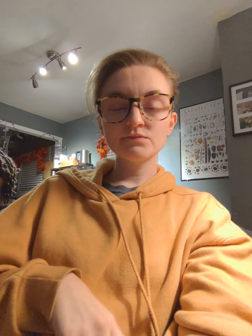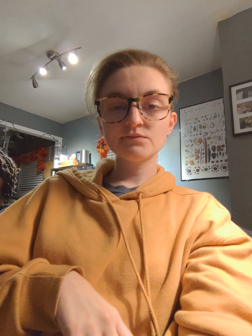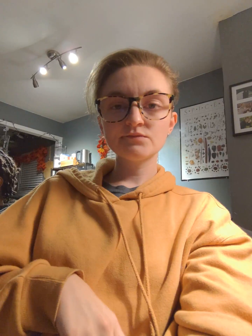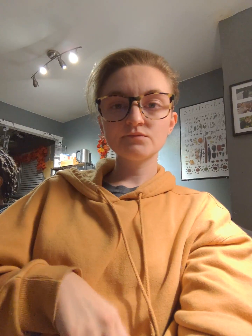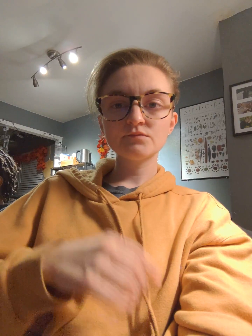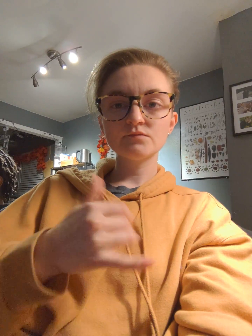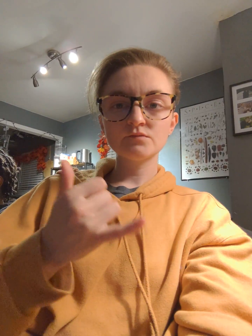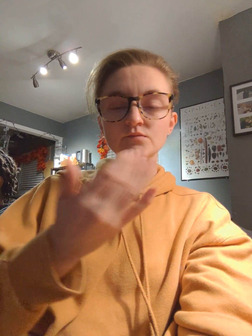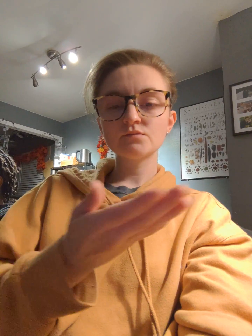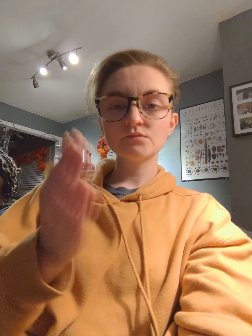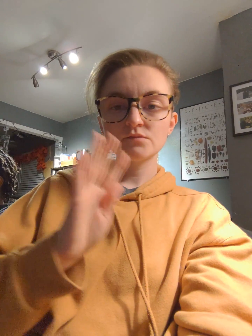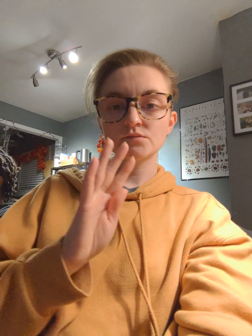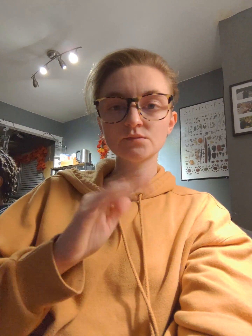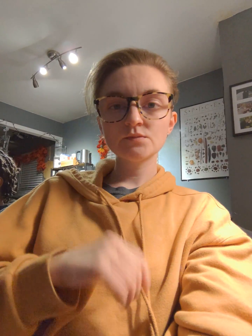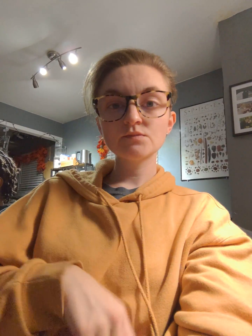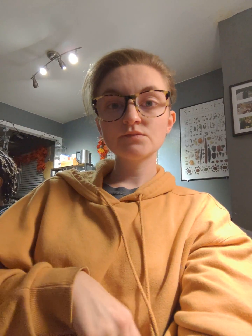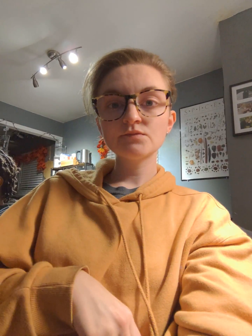playpen